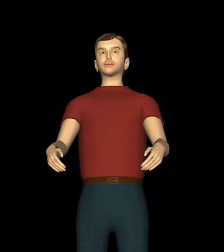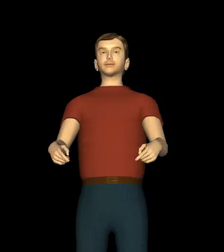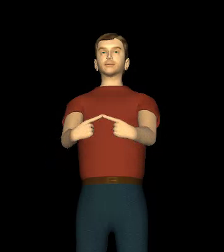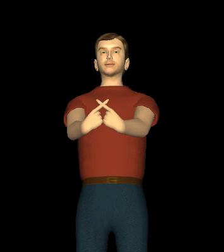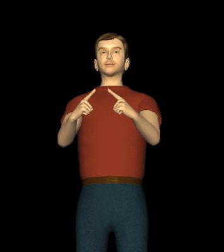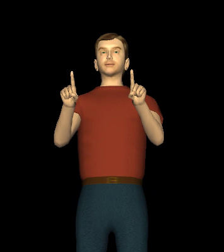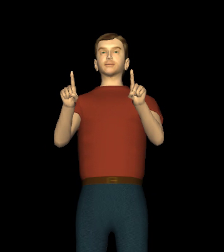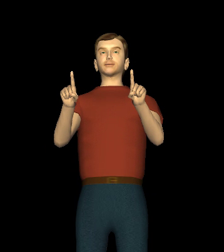مختلف